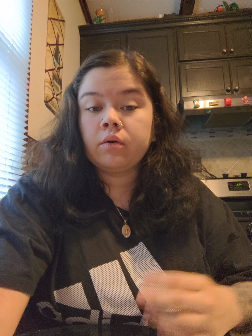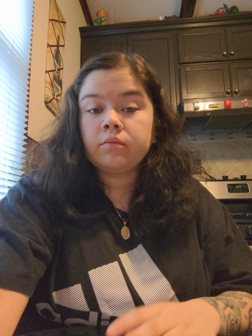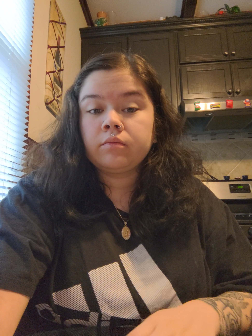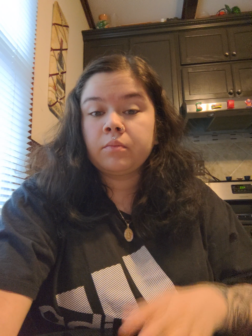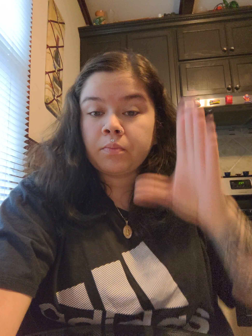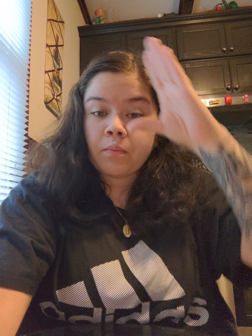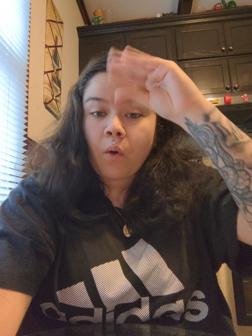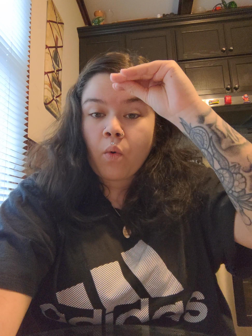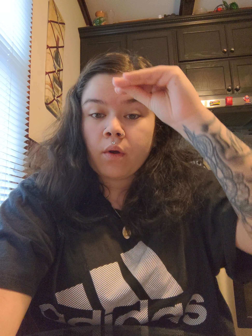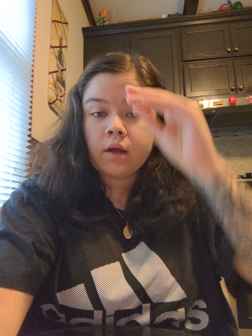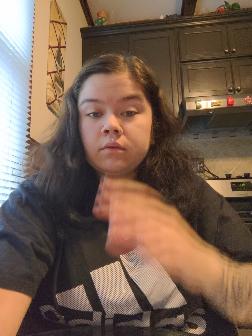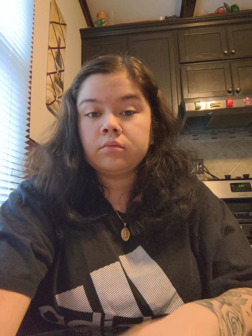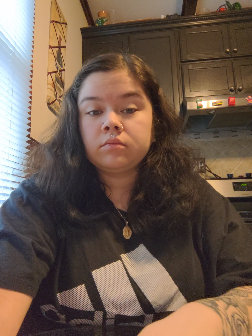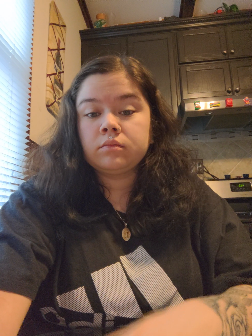boy